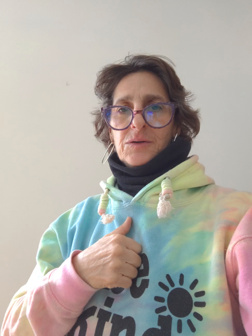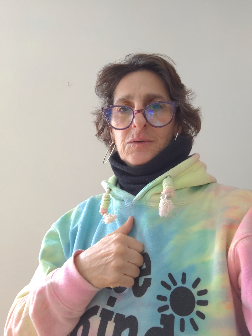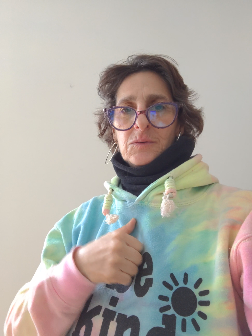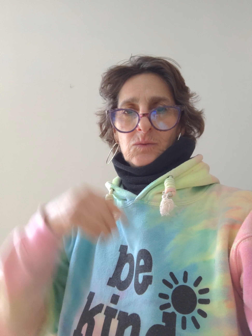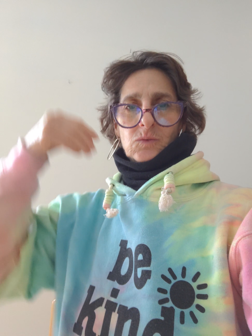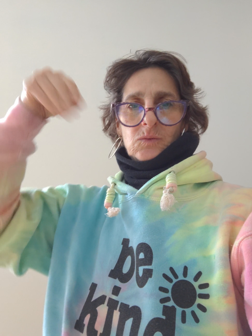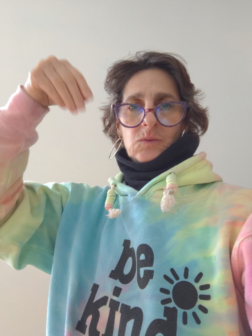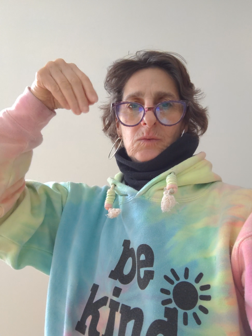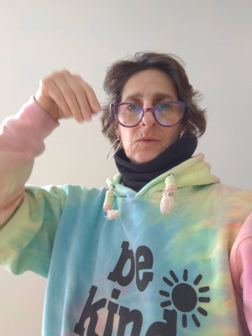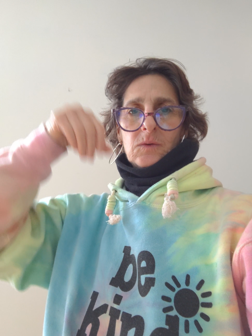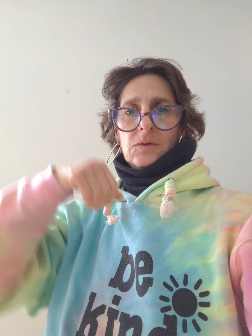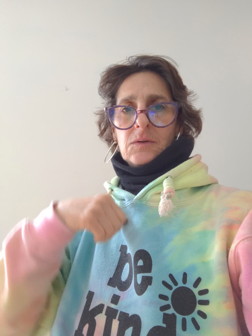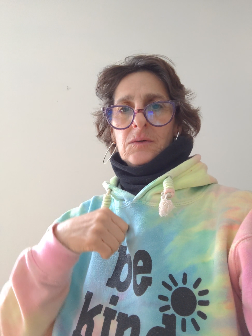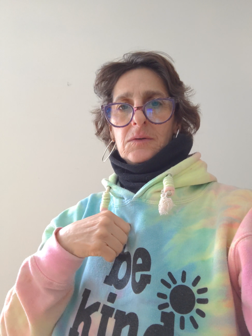store